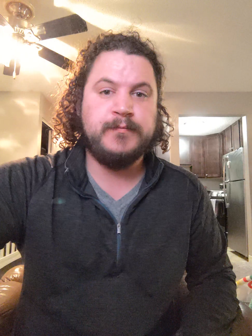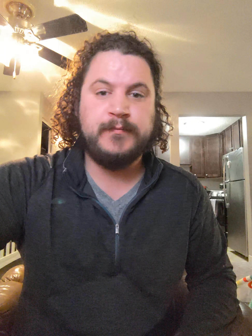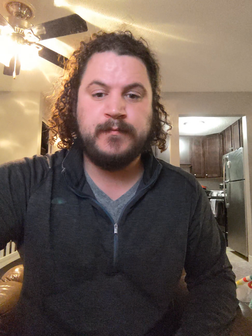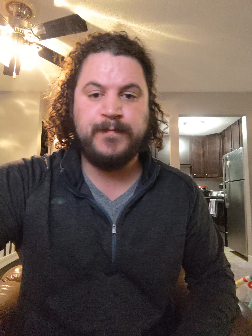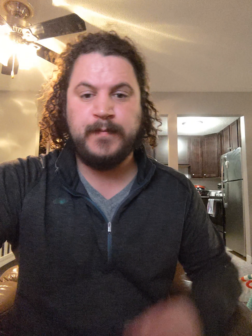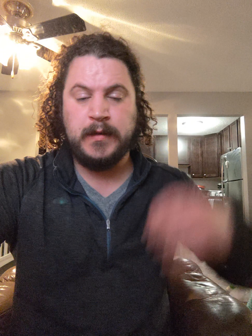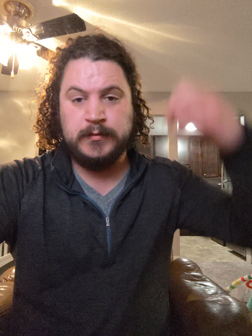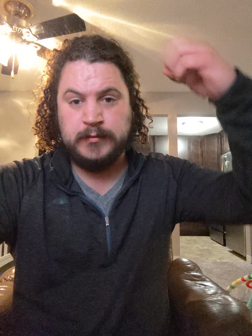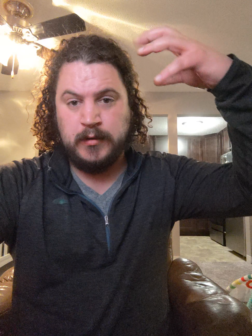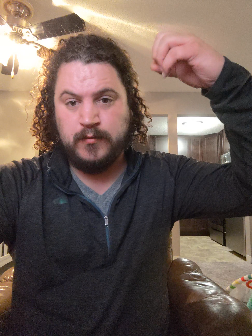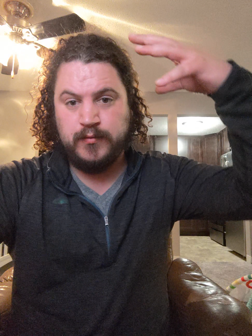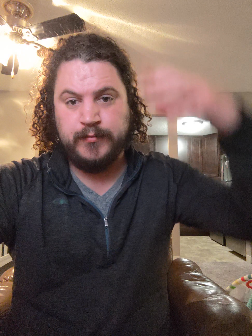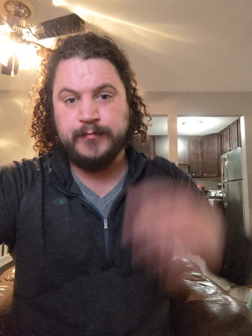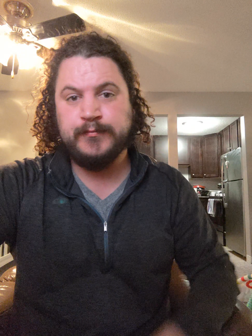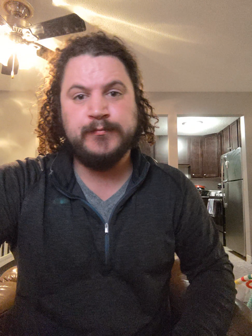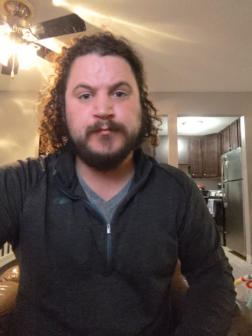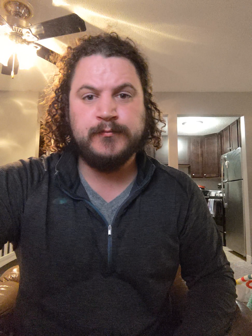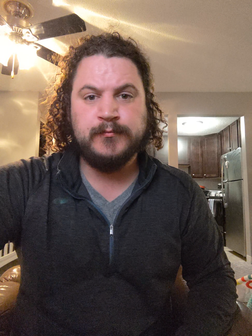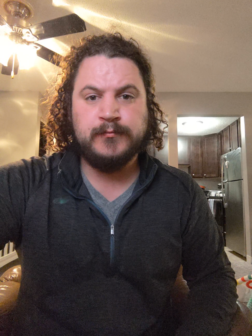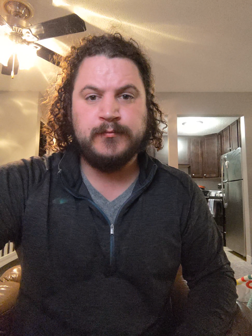shower